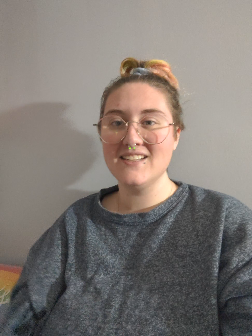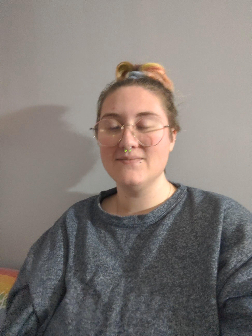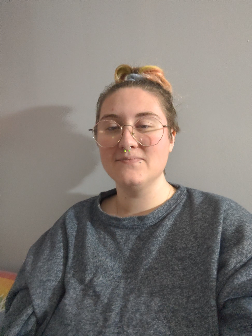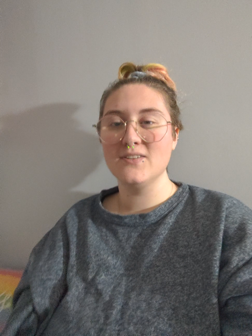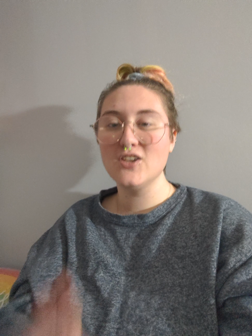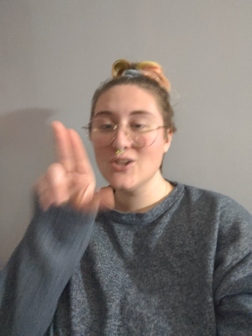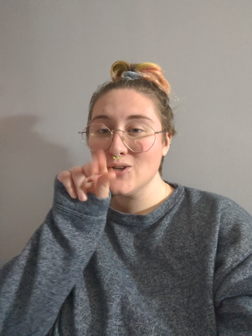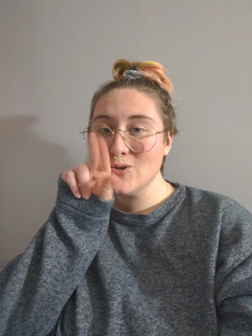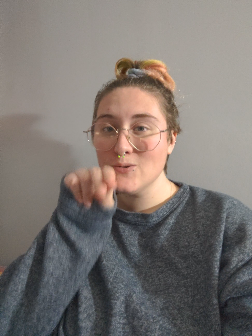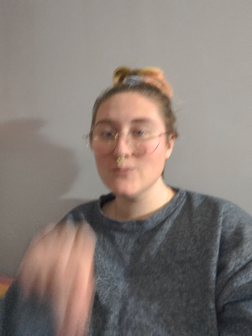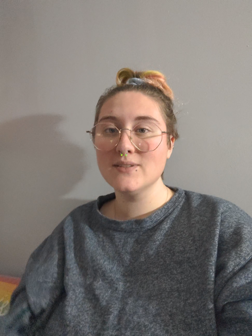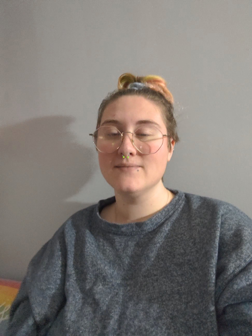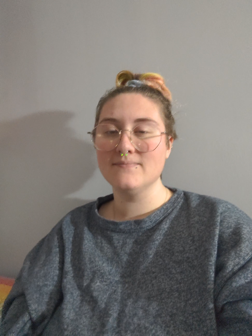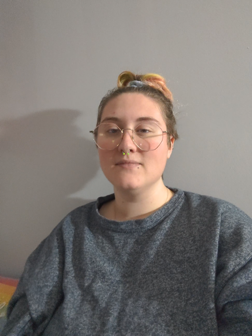goose